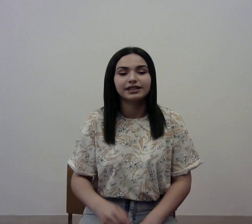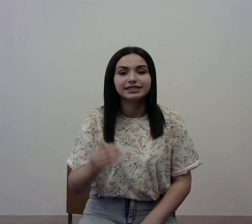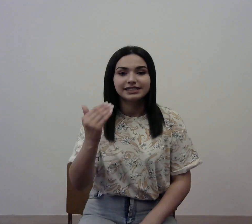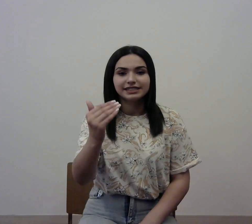siz